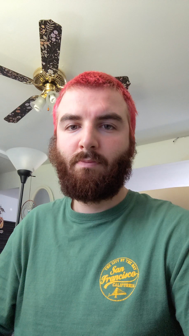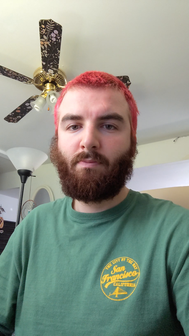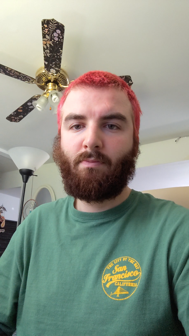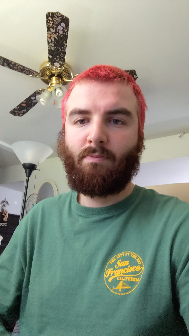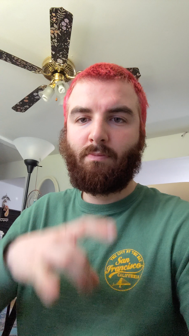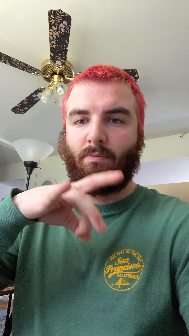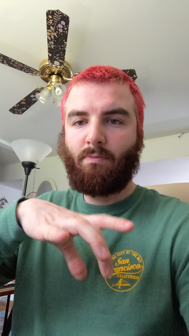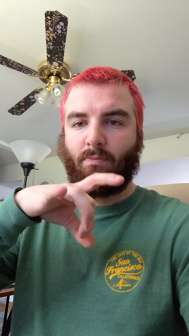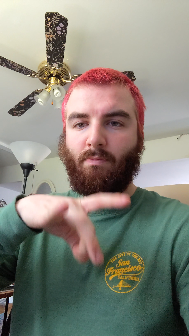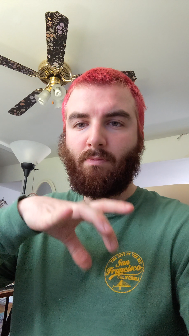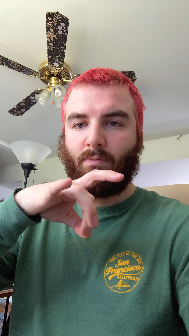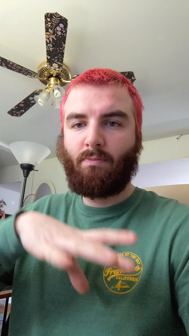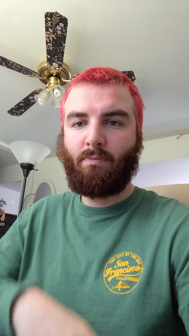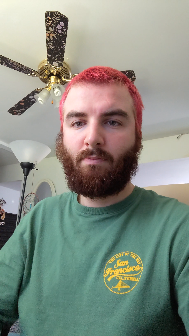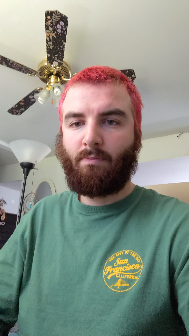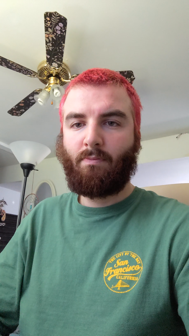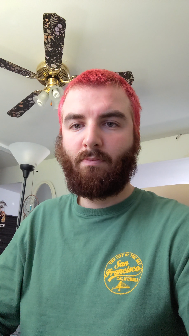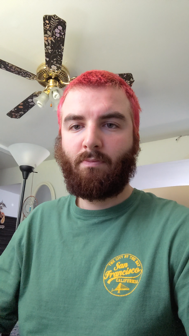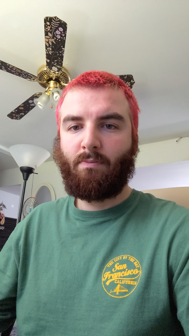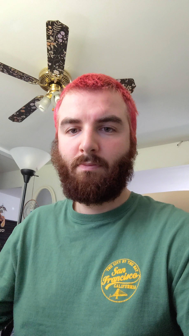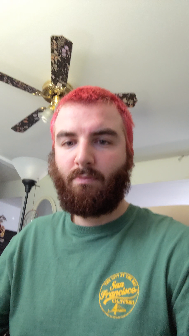pumpkin